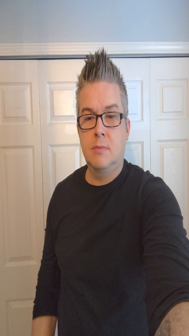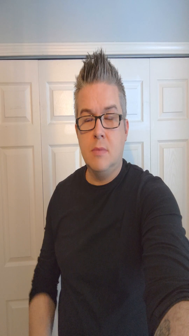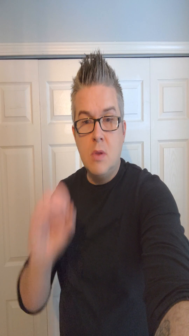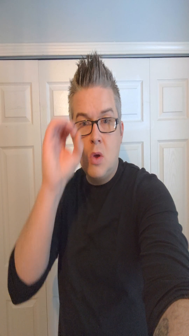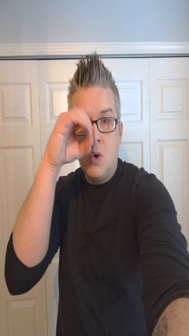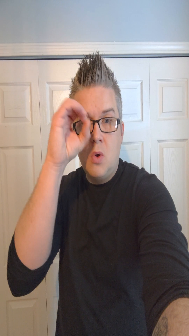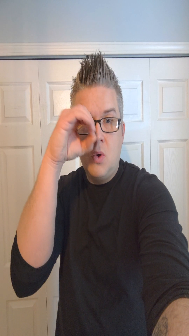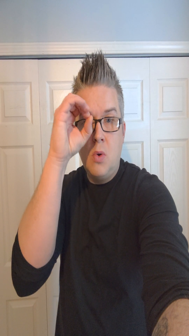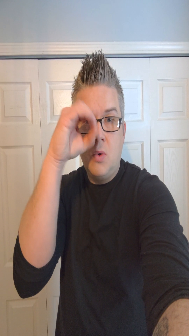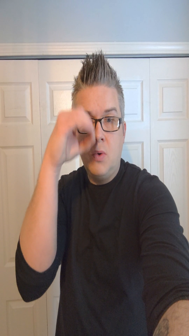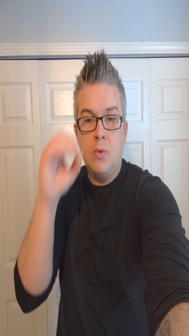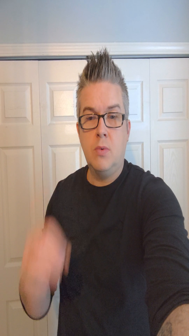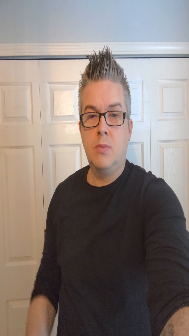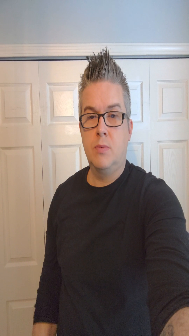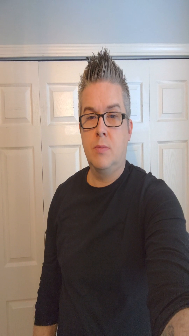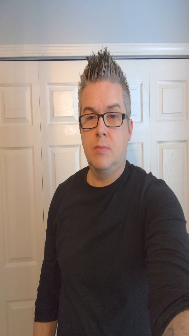owl